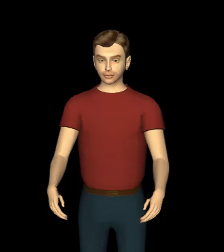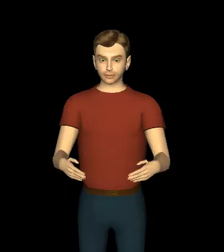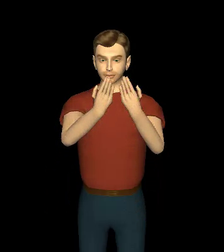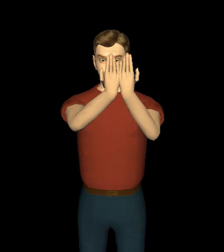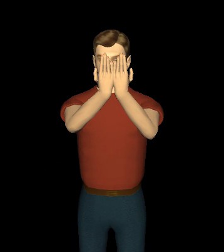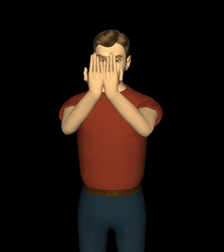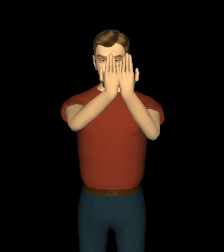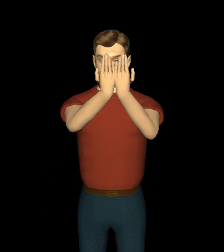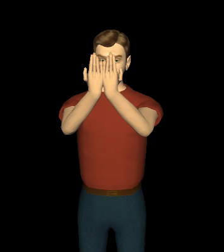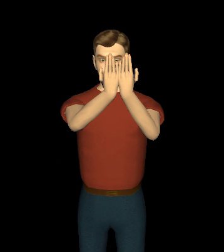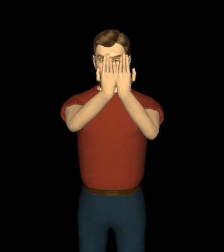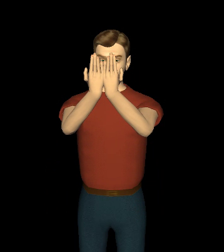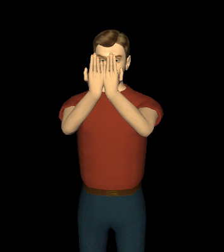يدرس